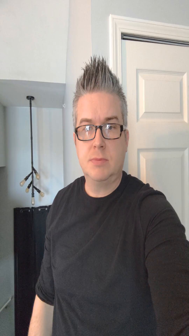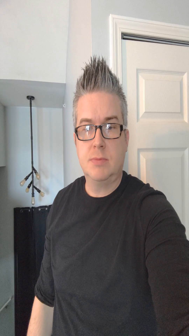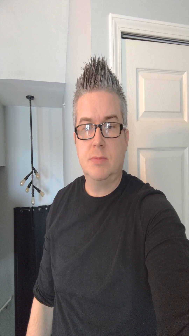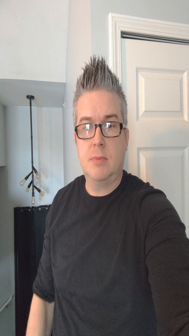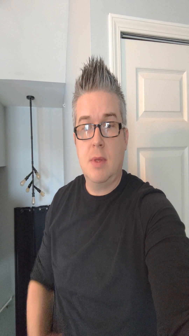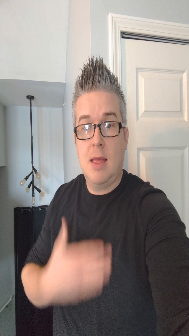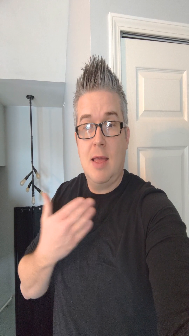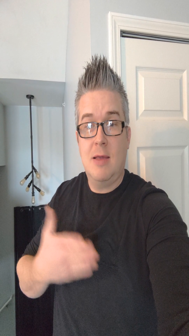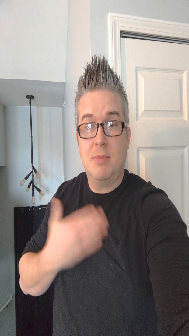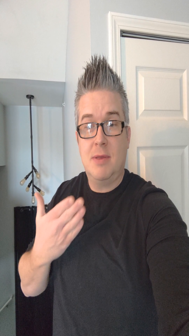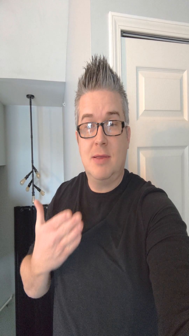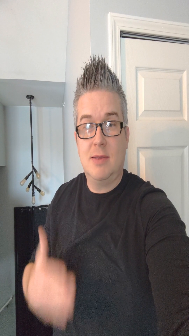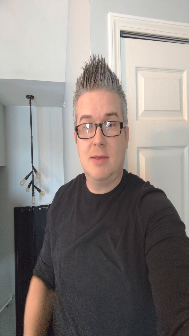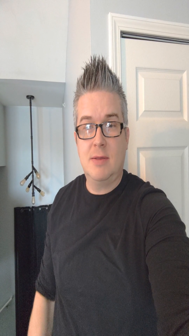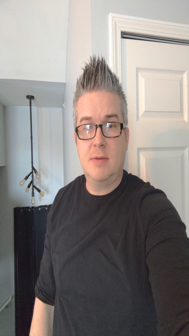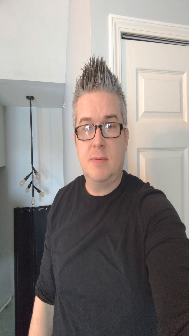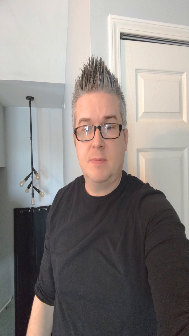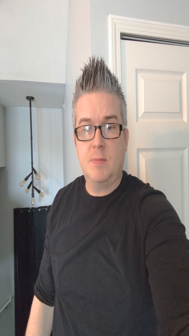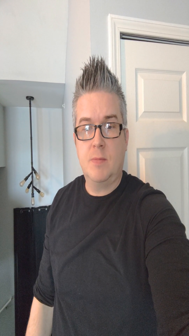happy